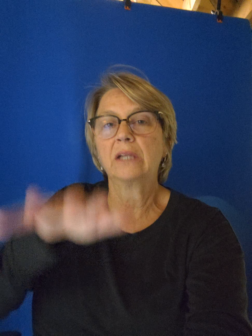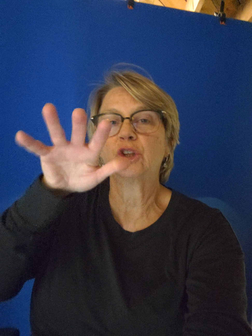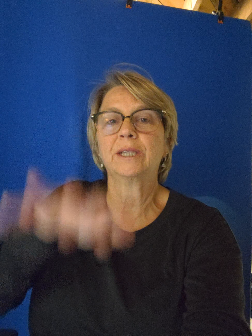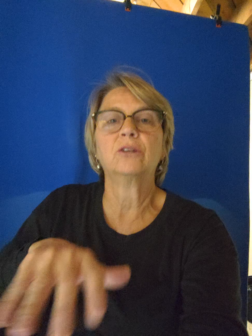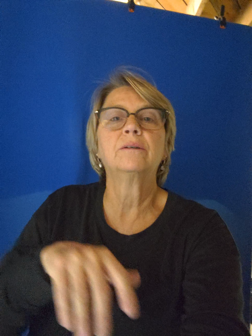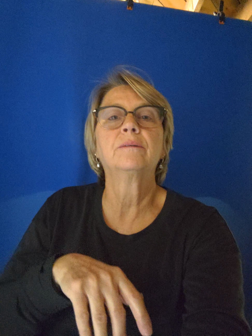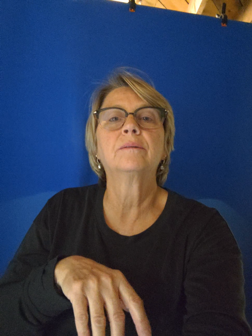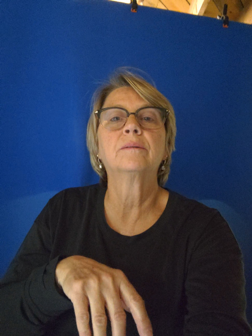alligator